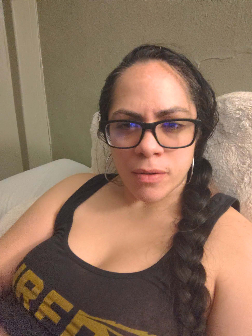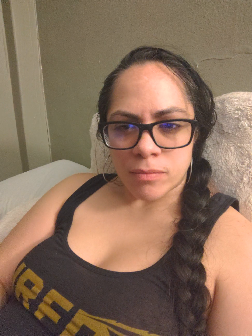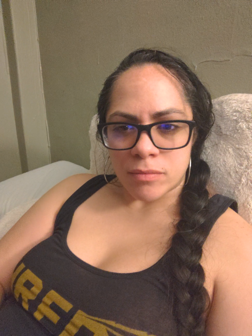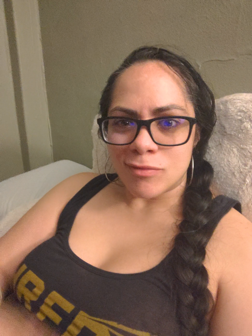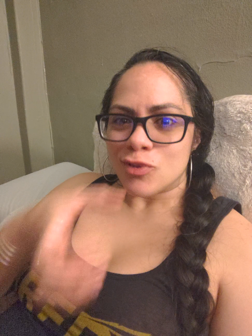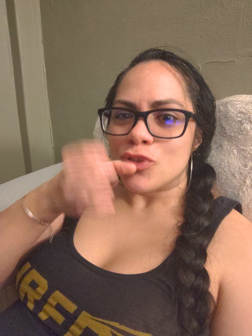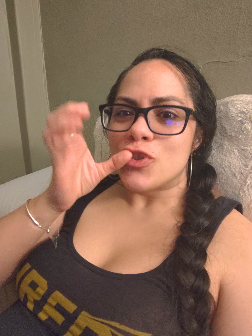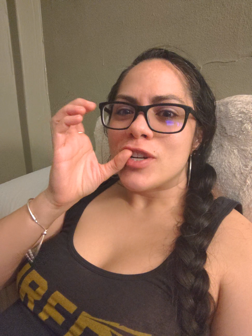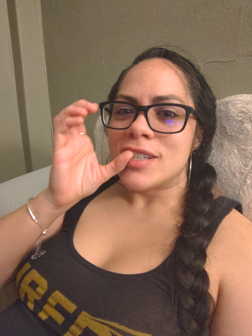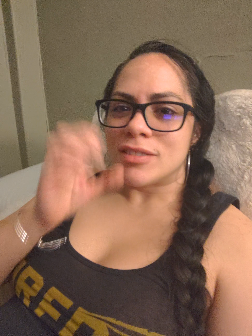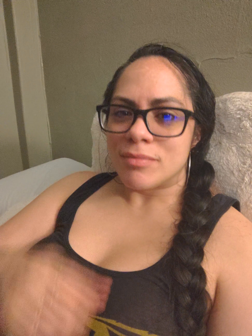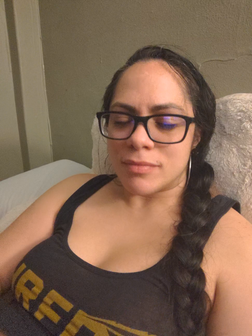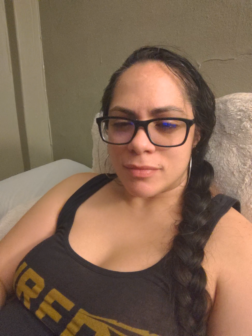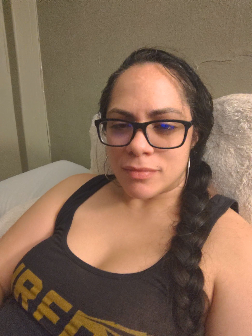drink